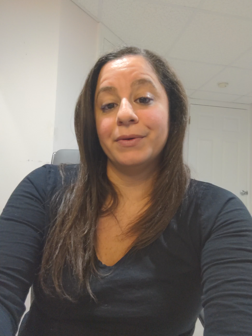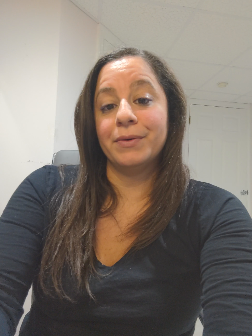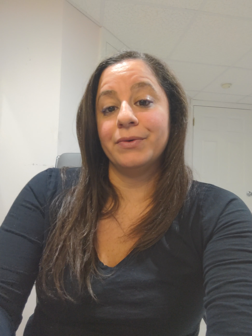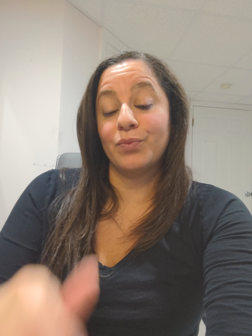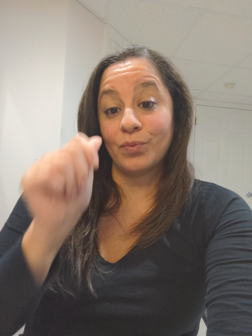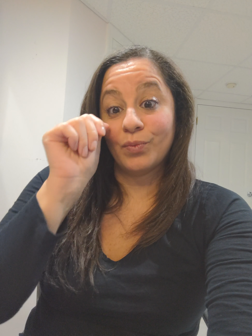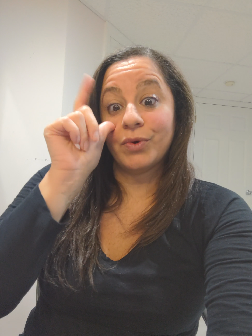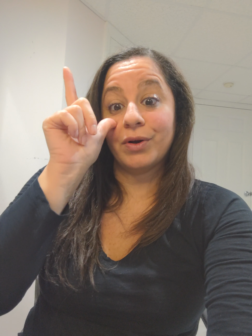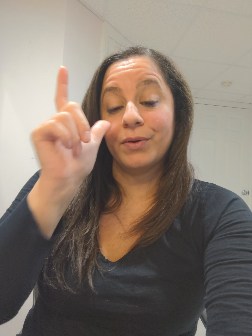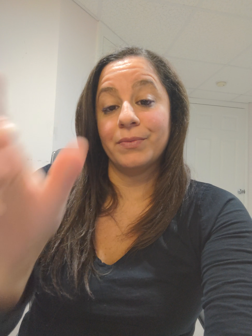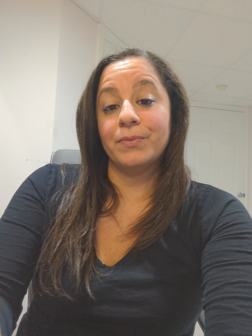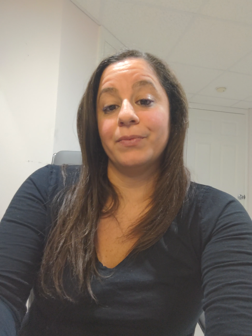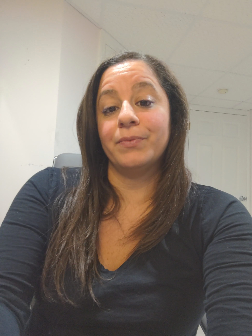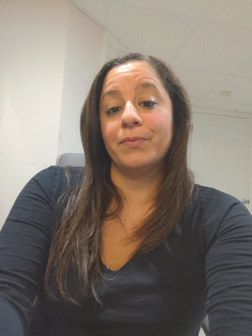awake